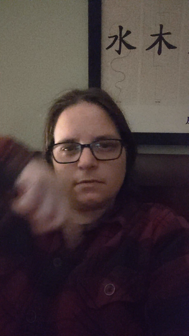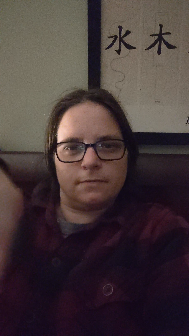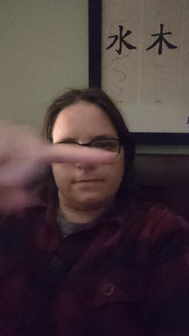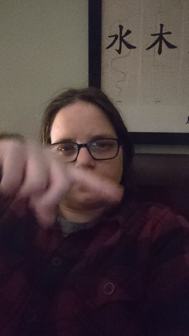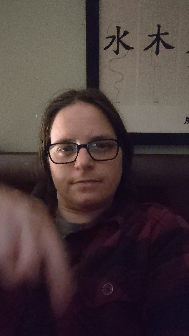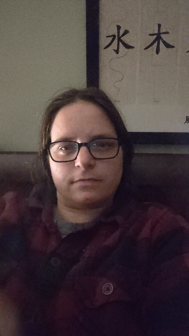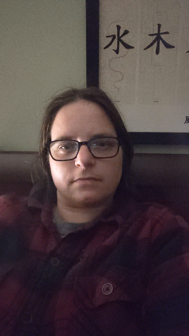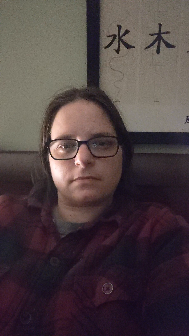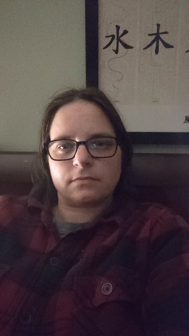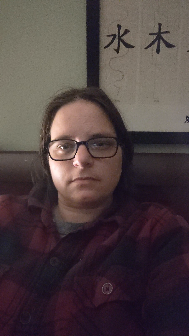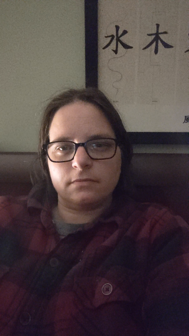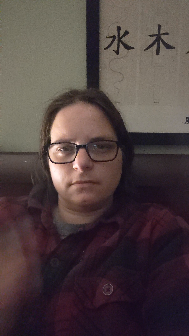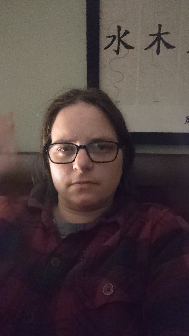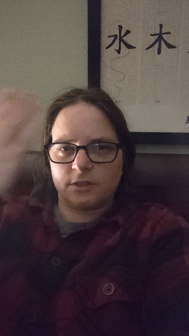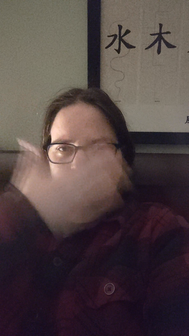dark